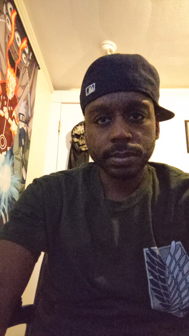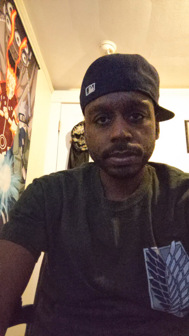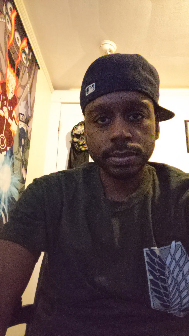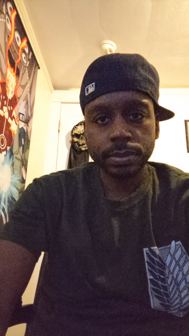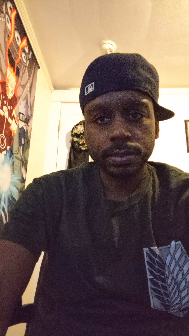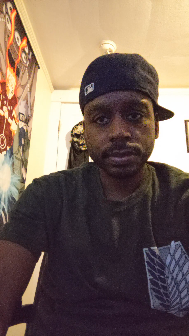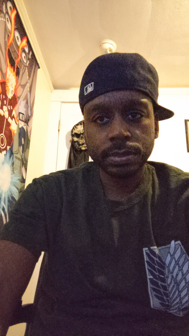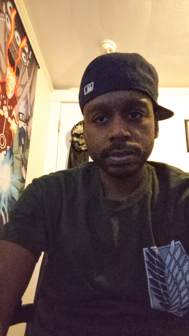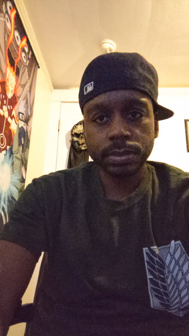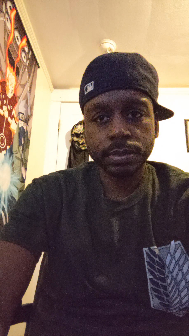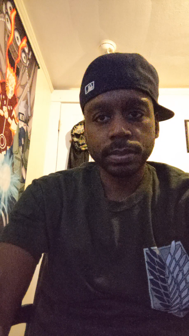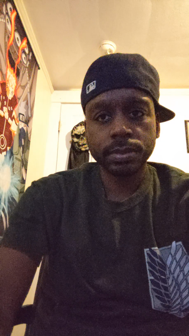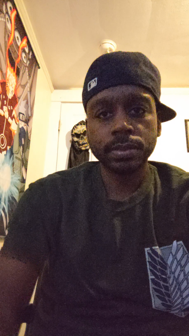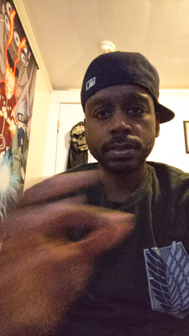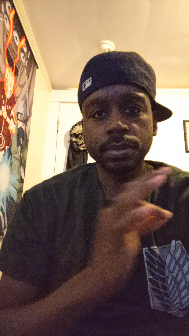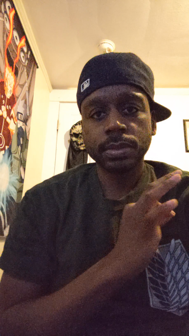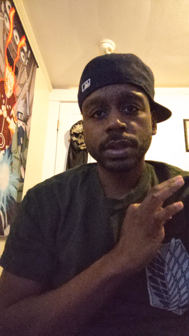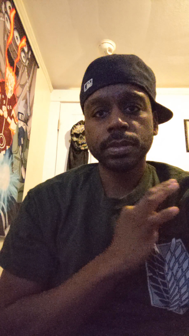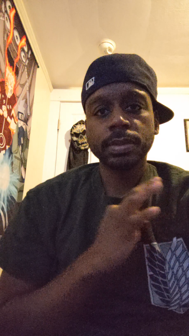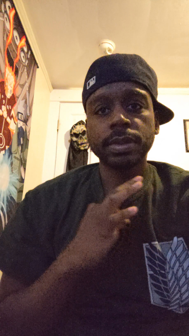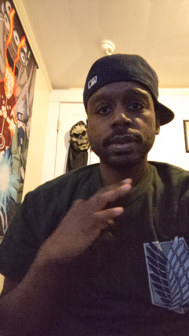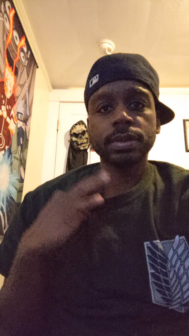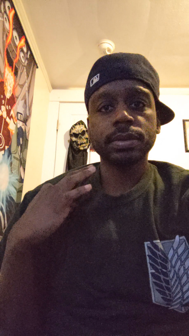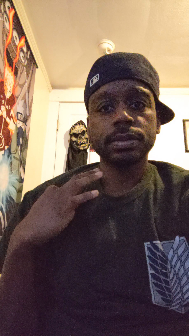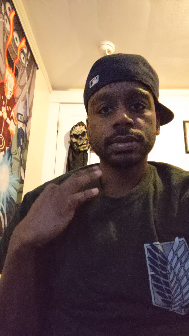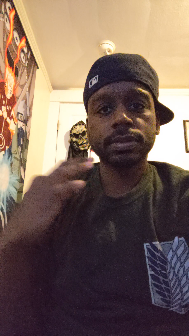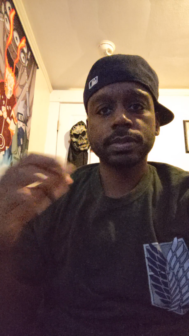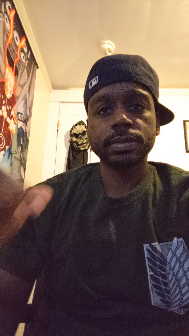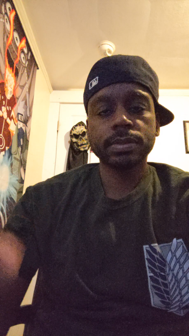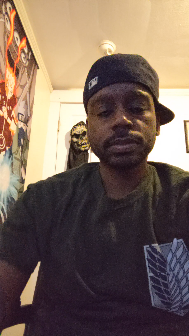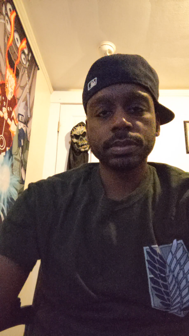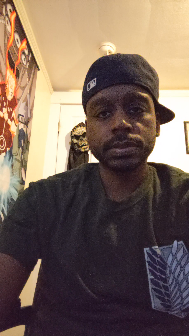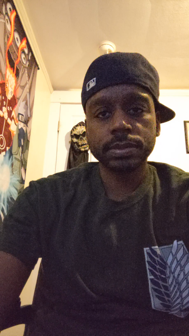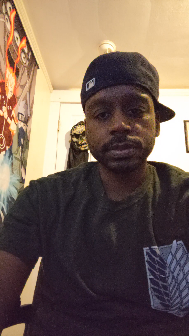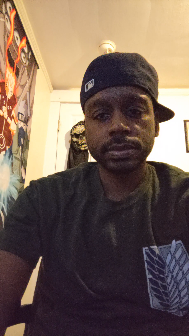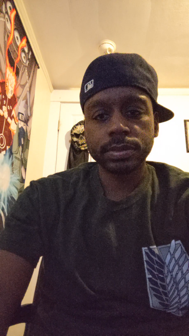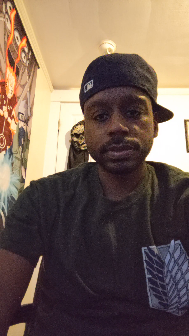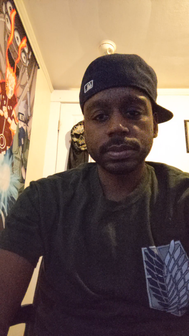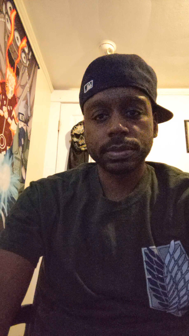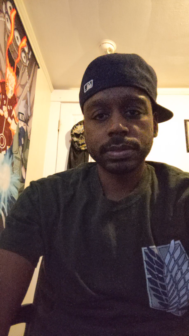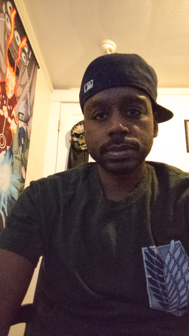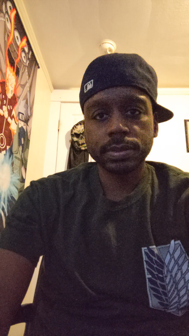beads